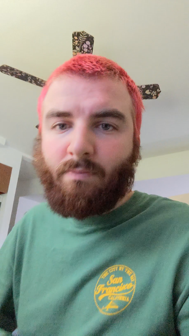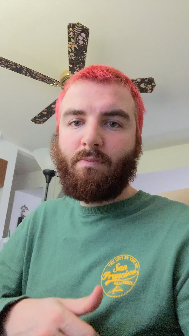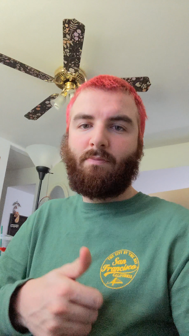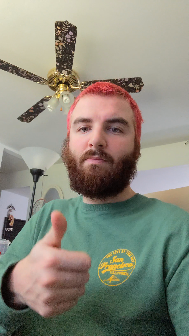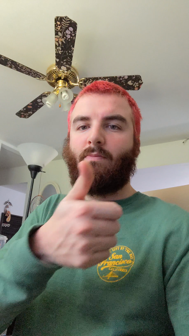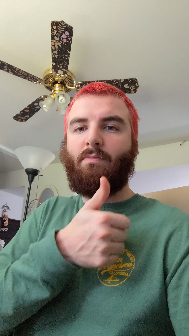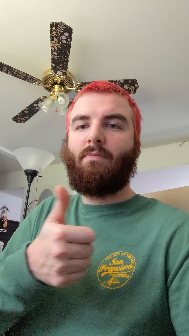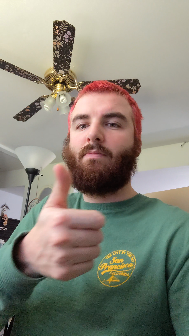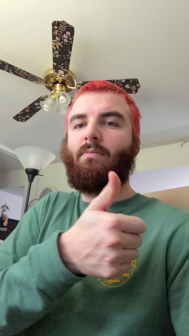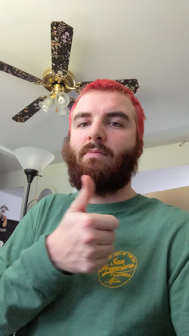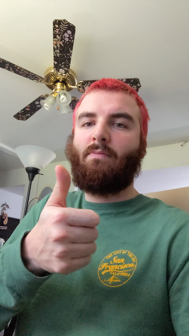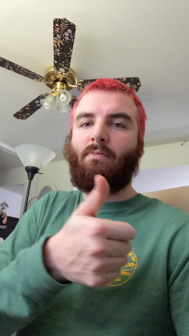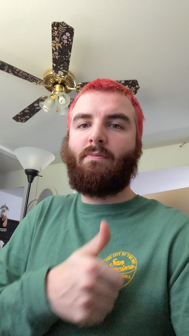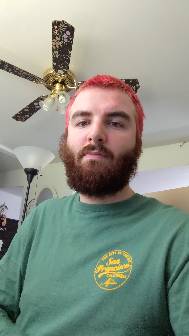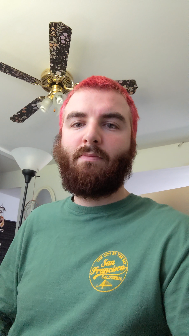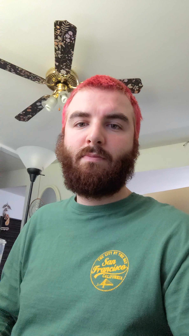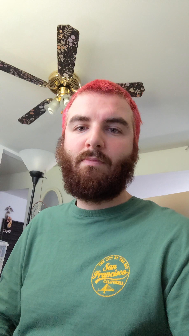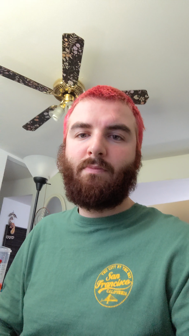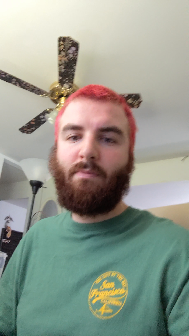basement